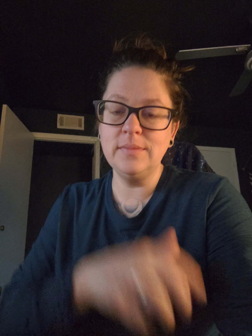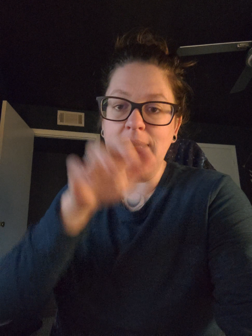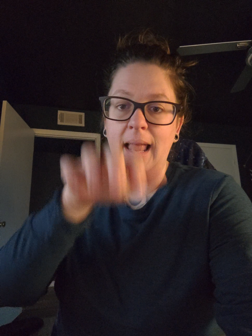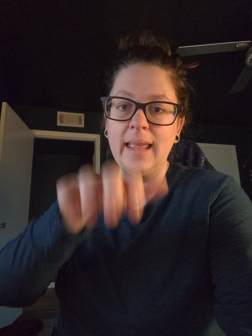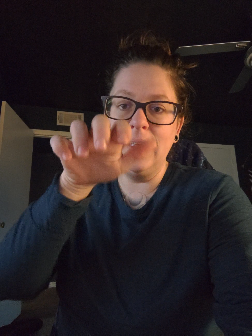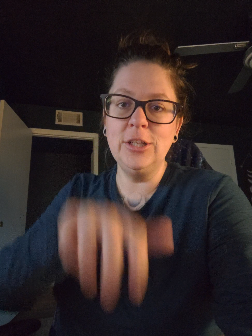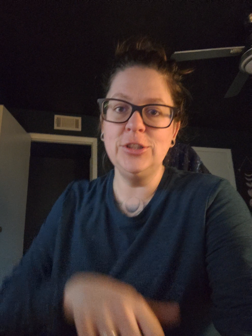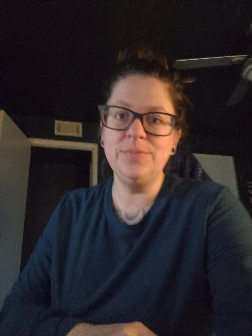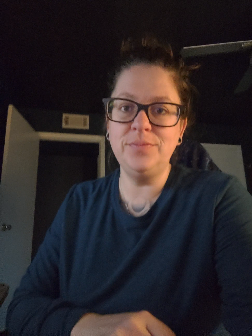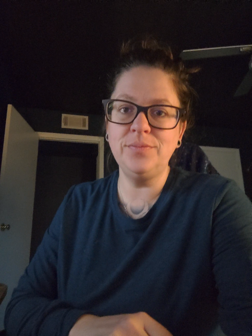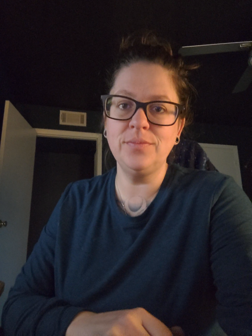alligator